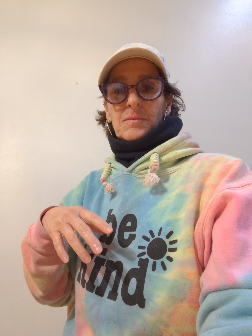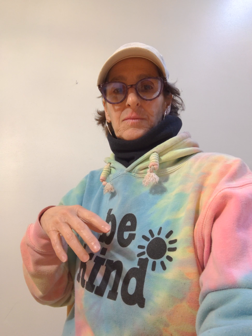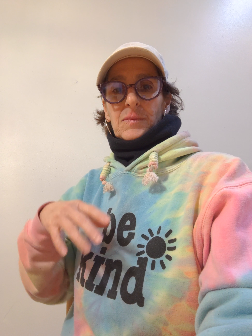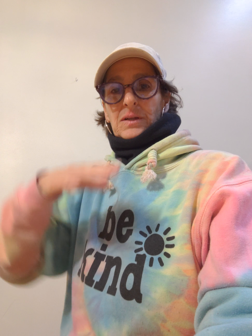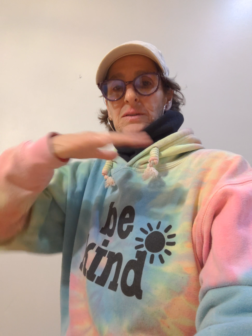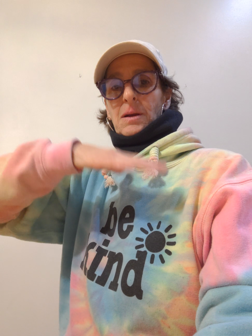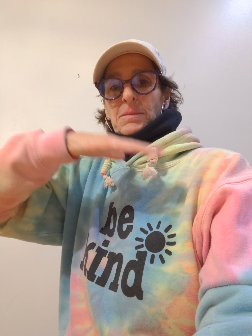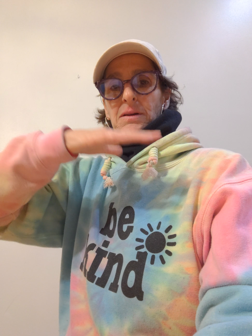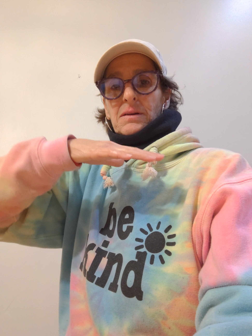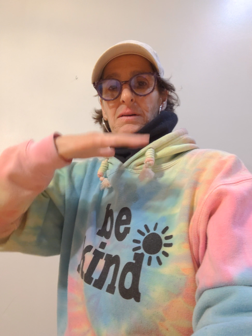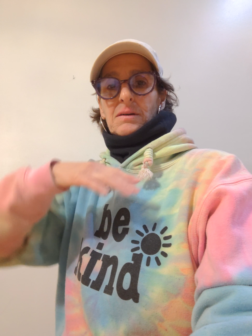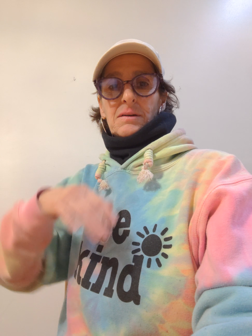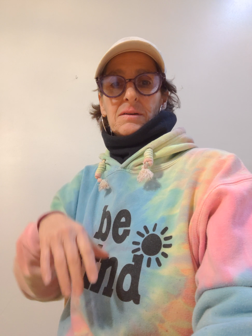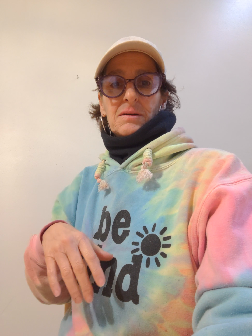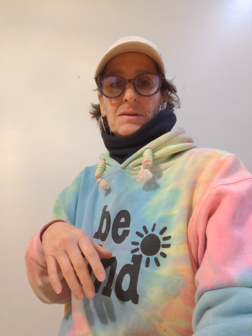table